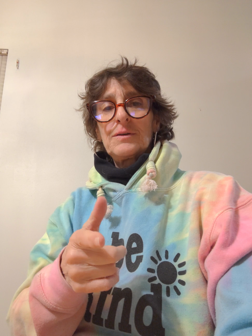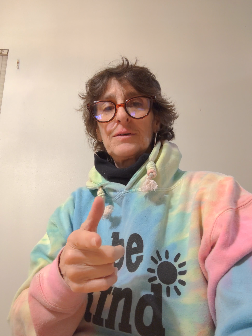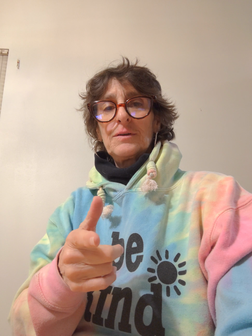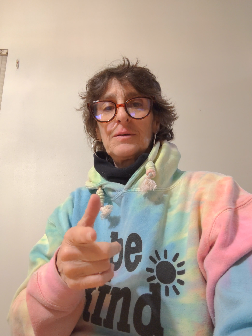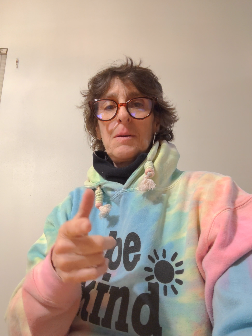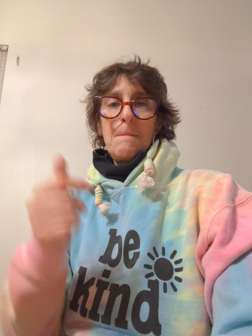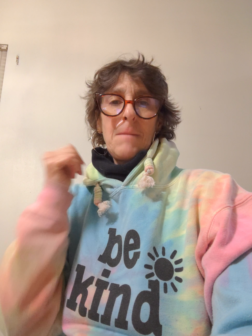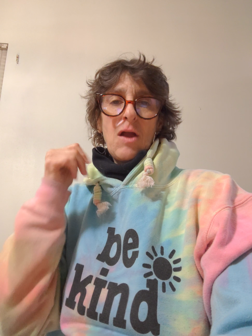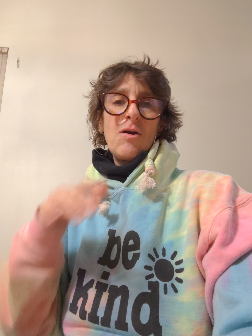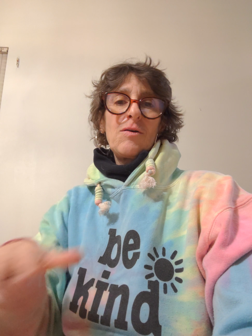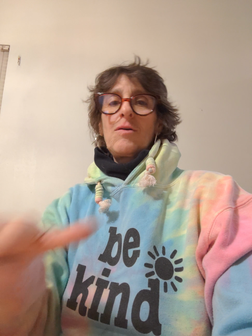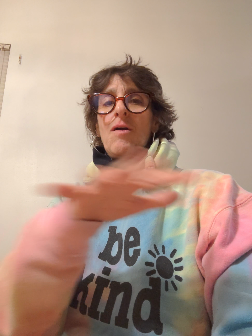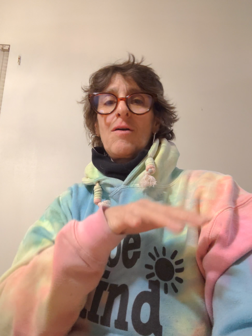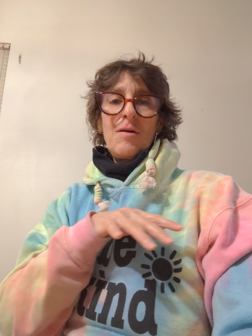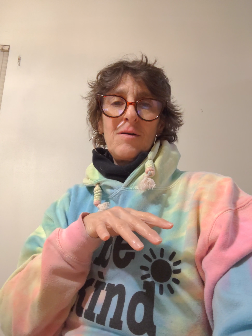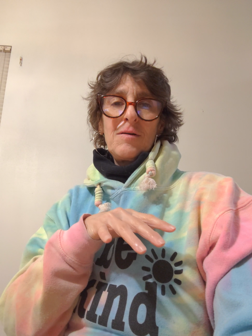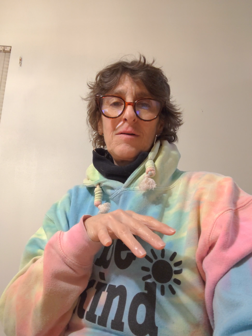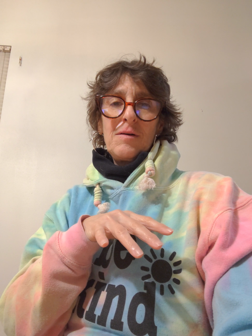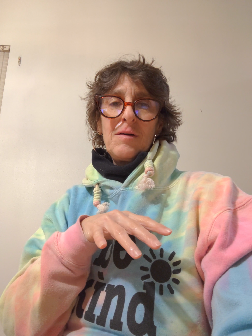backyard